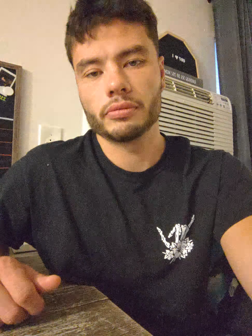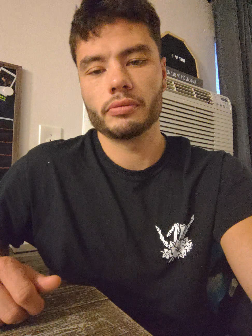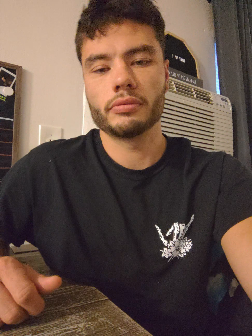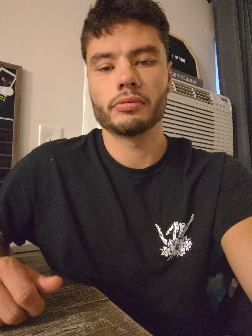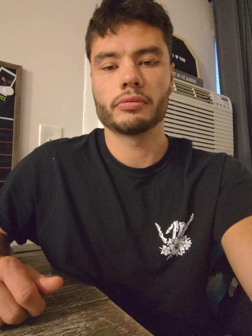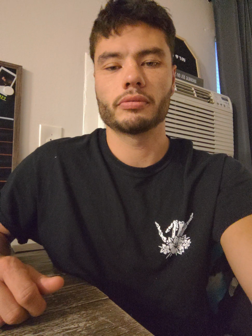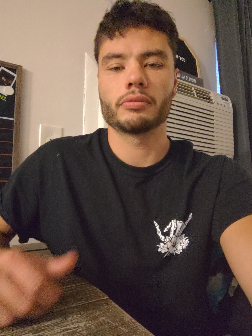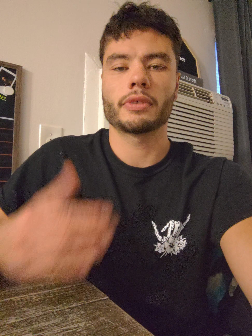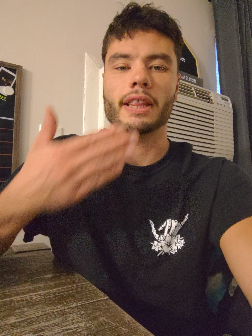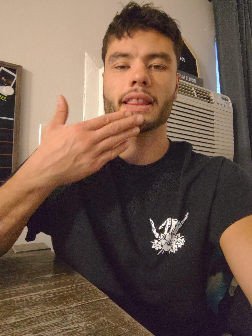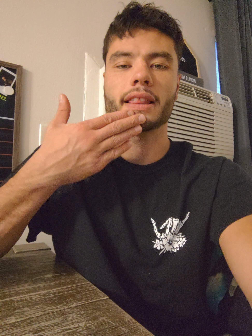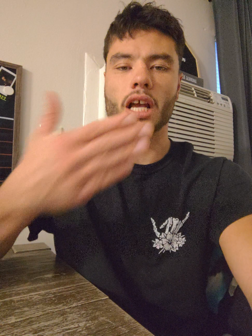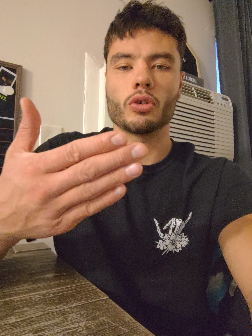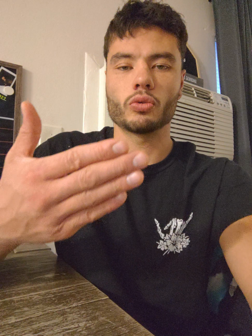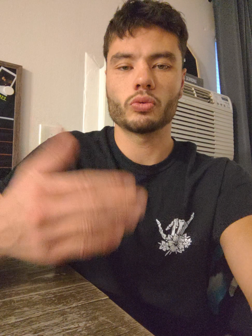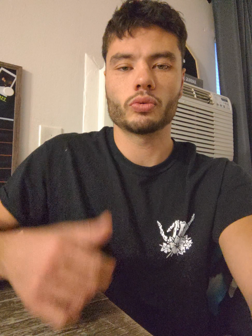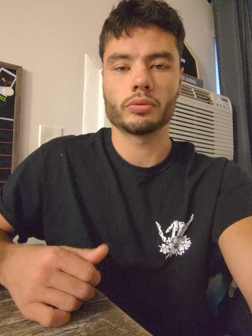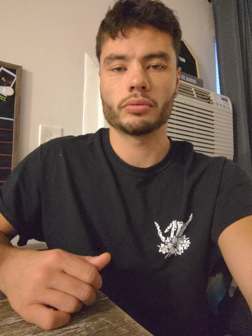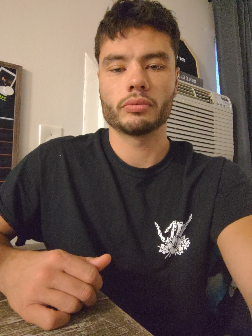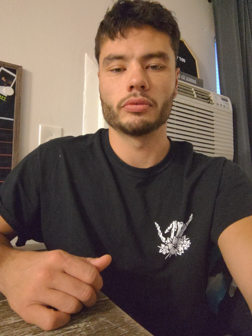thank you